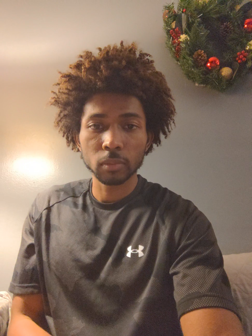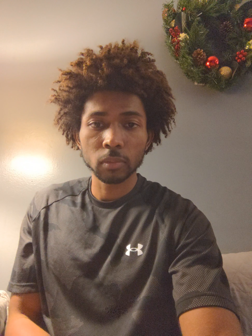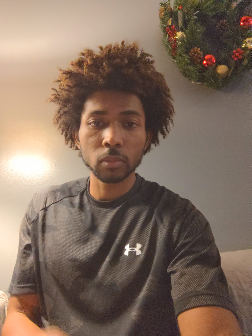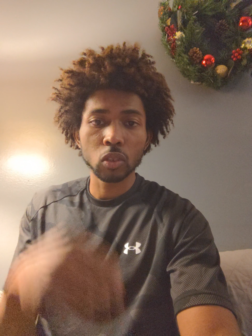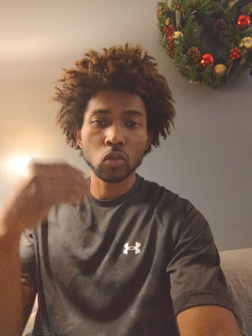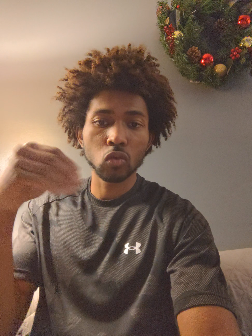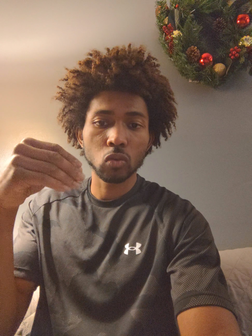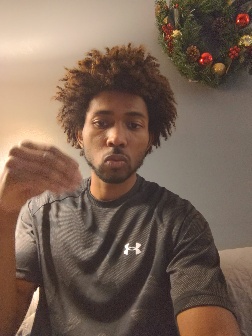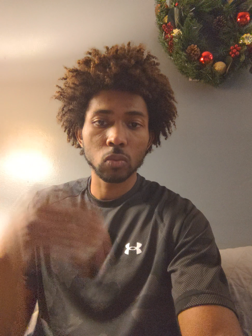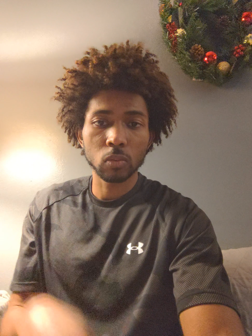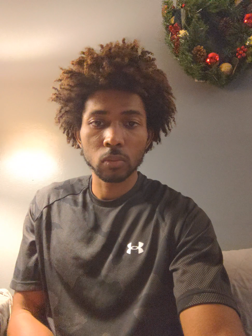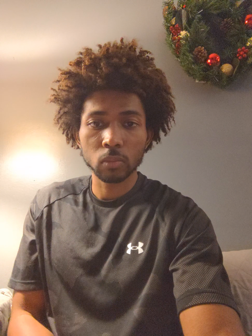store